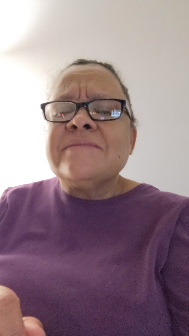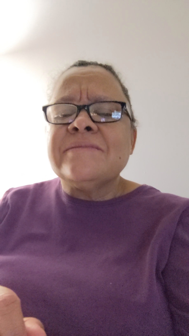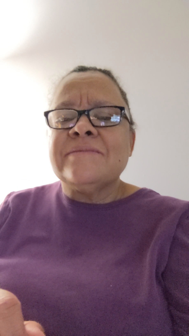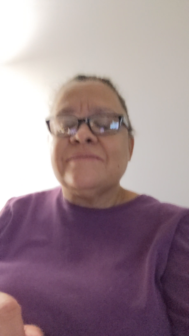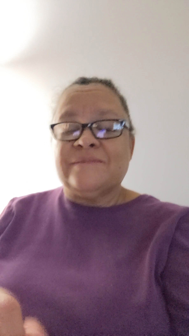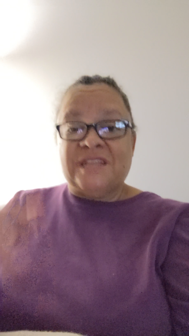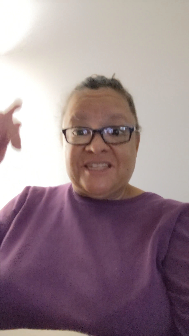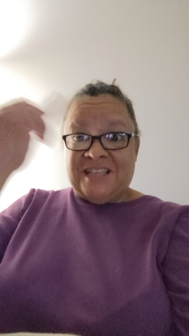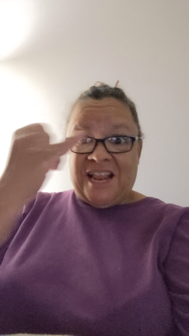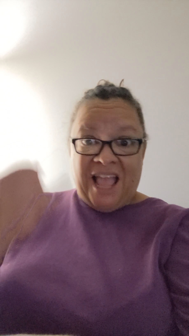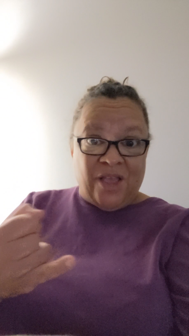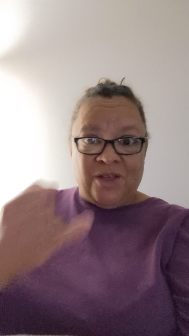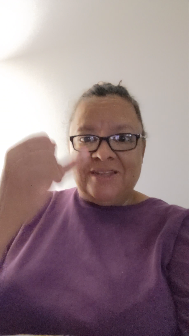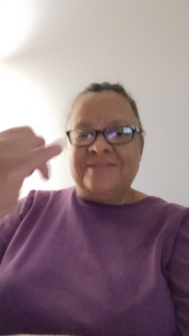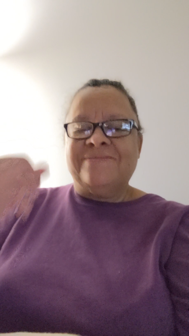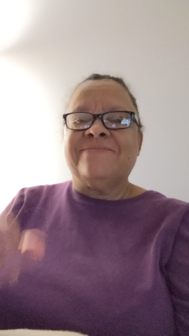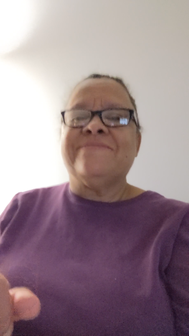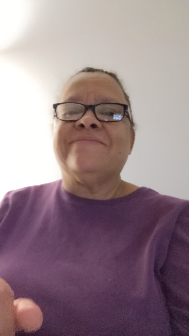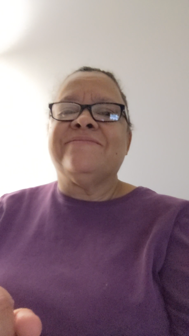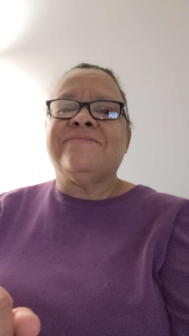draw